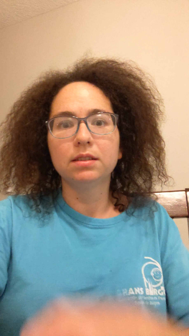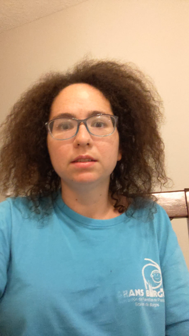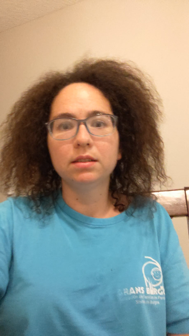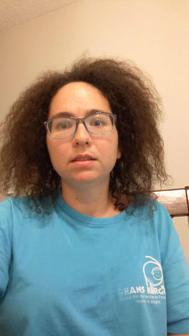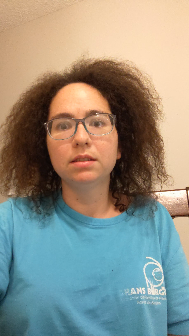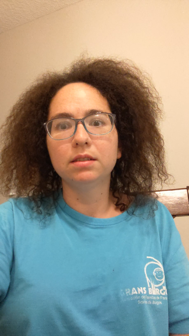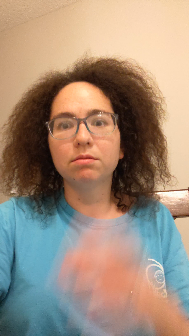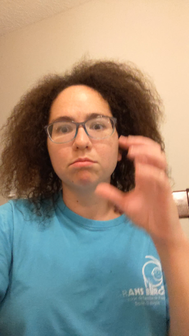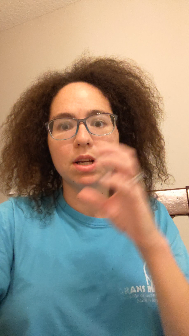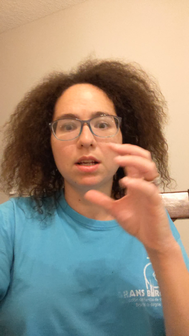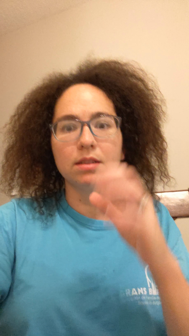ball